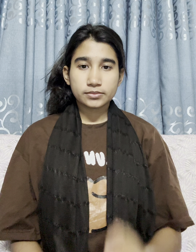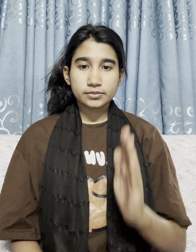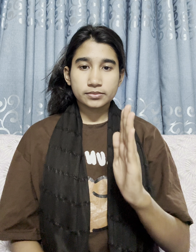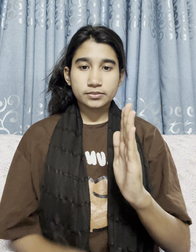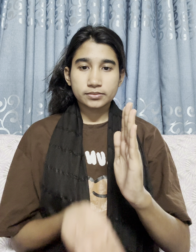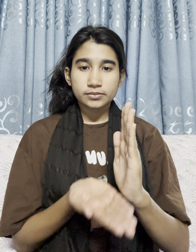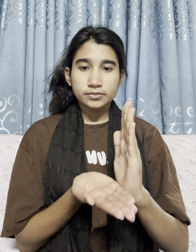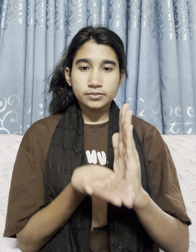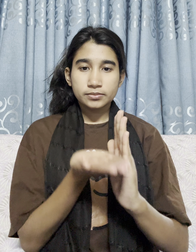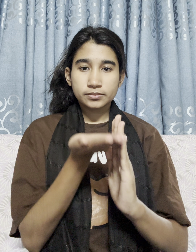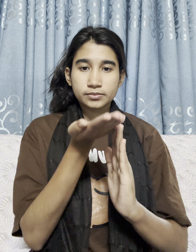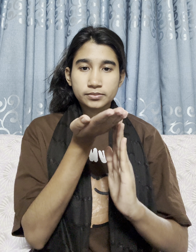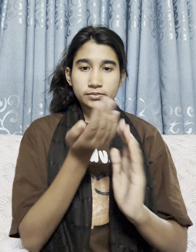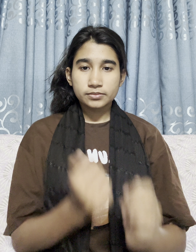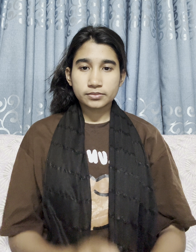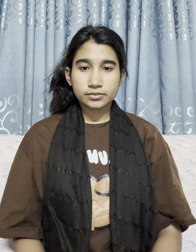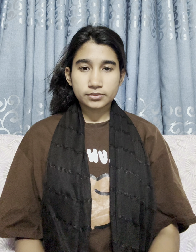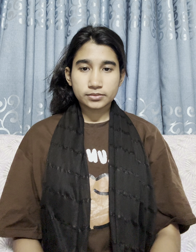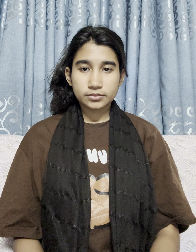উন্নতি